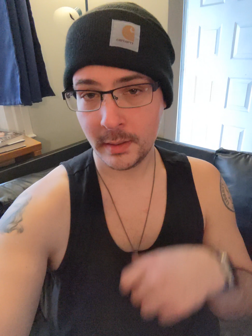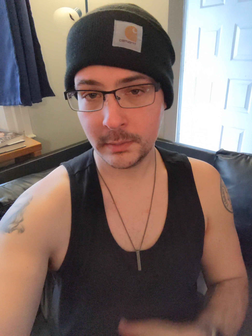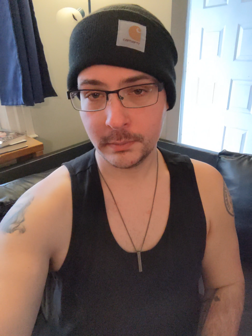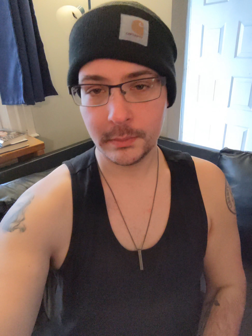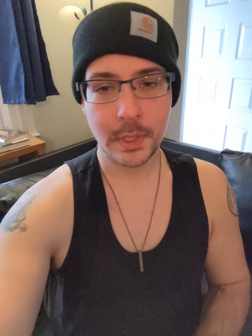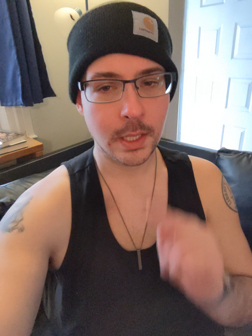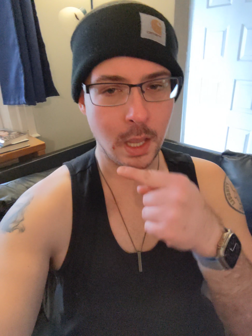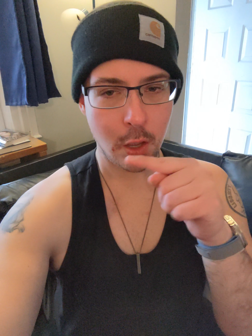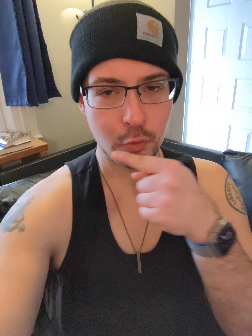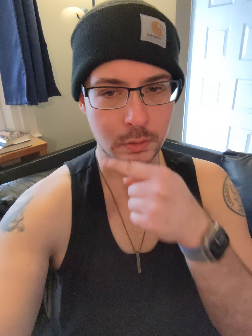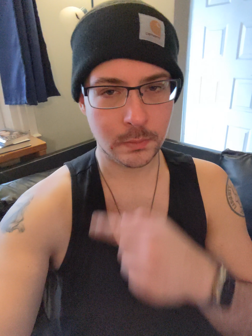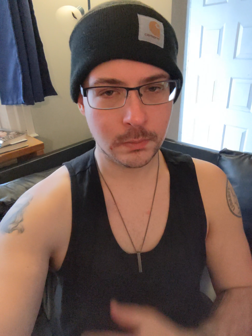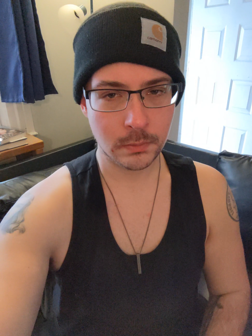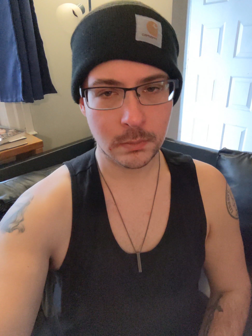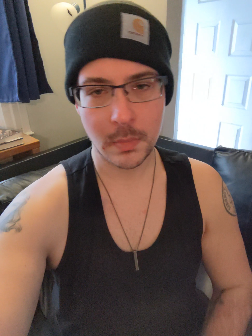carrot